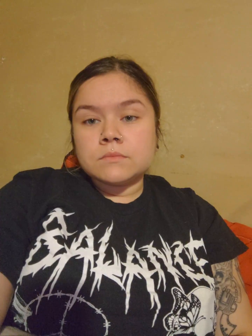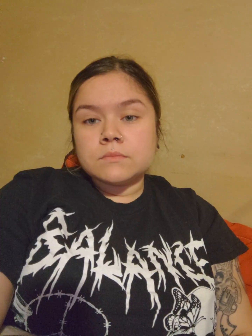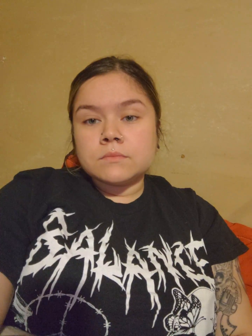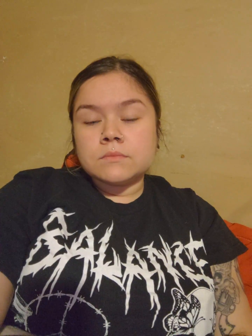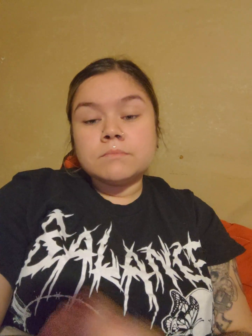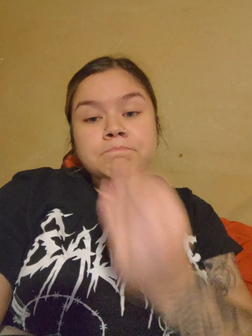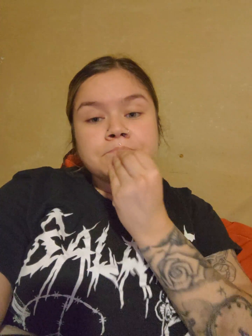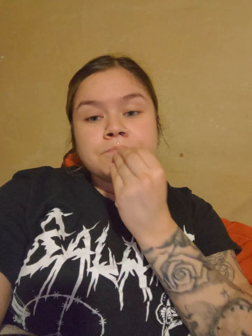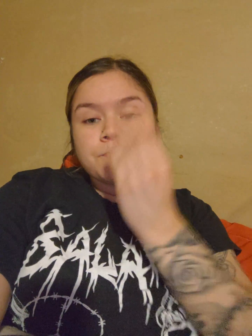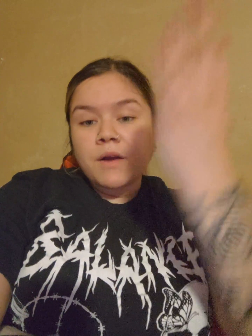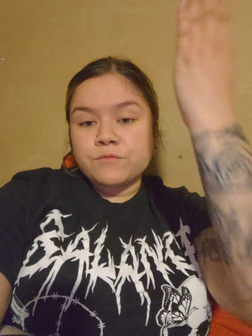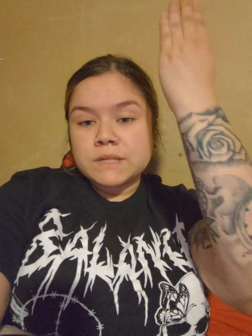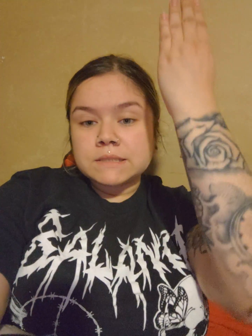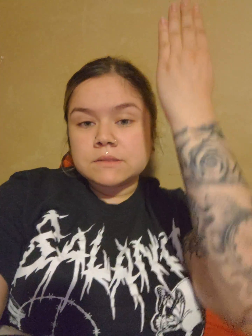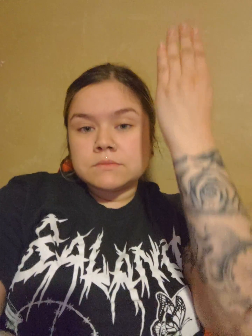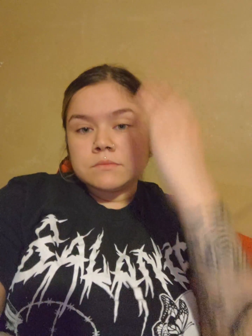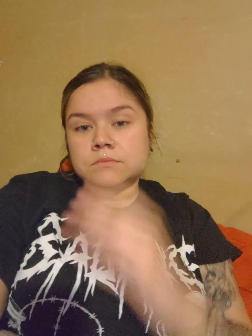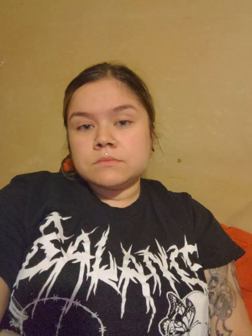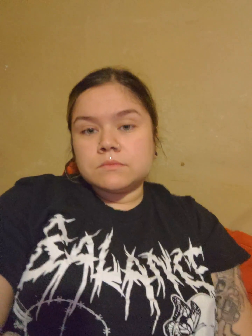breakfast